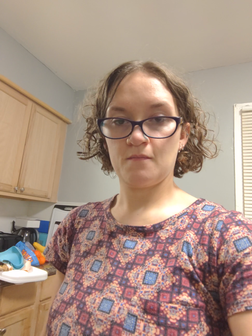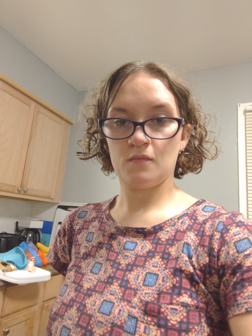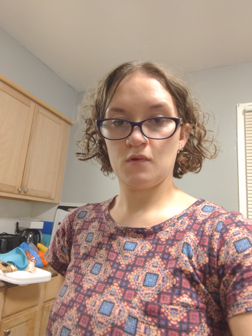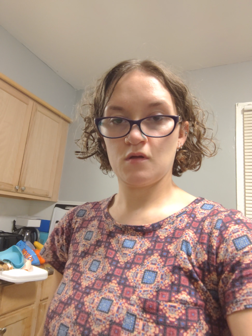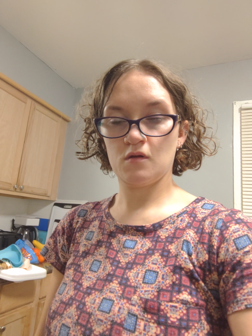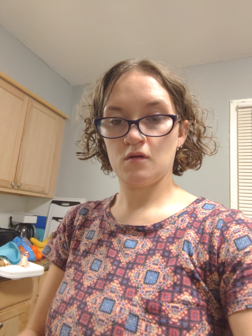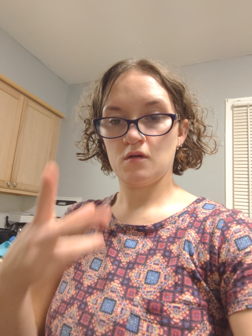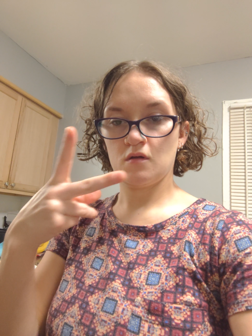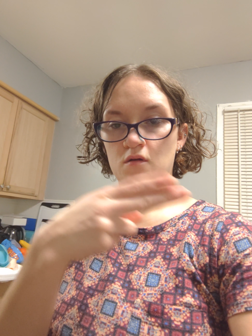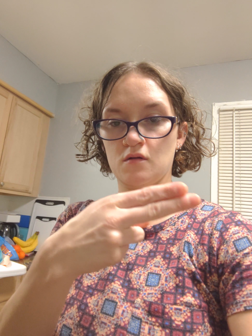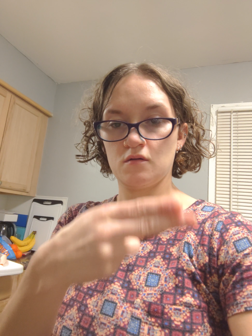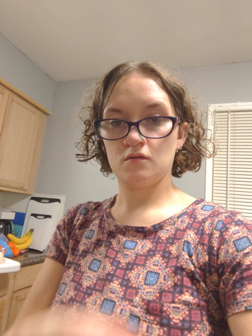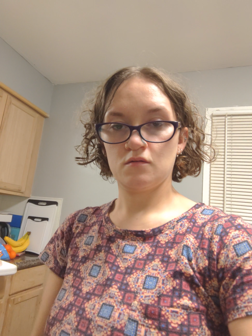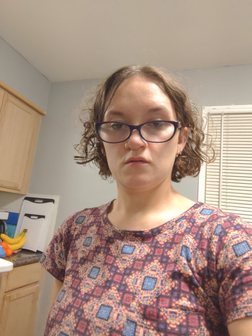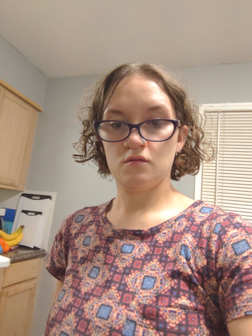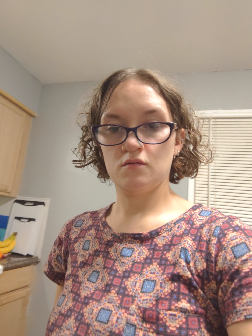cut